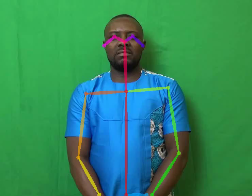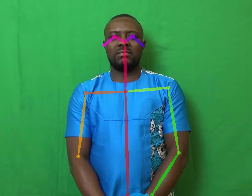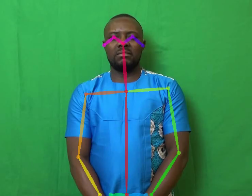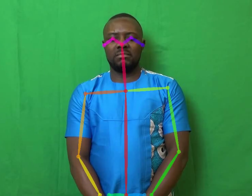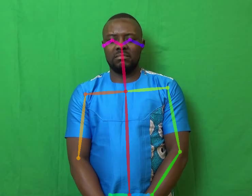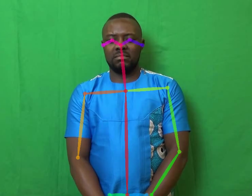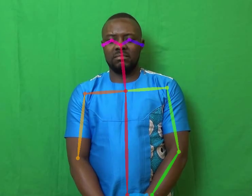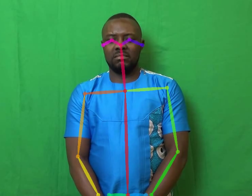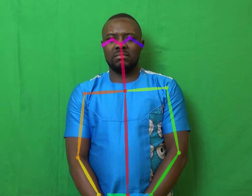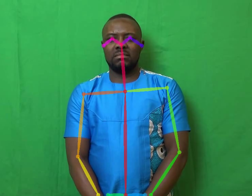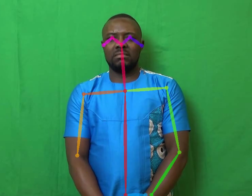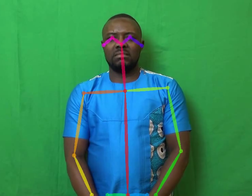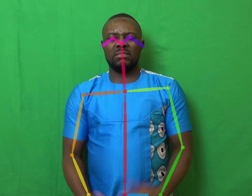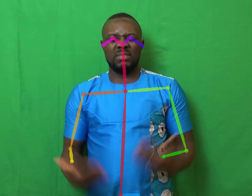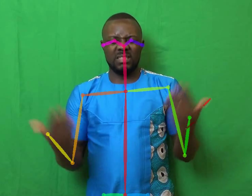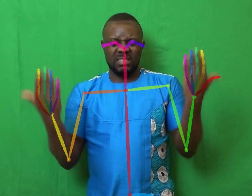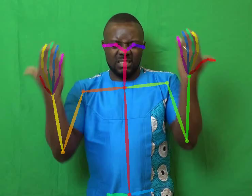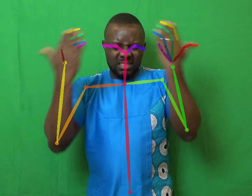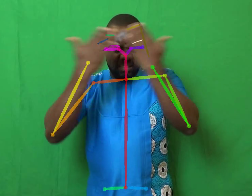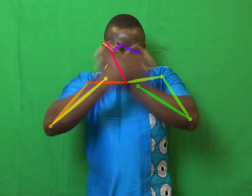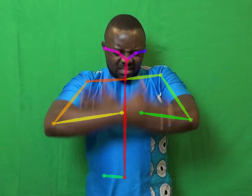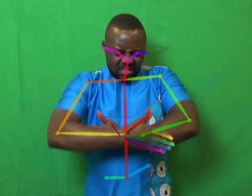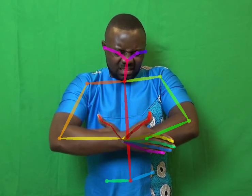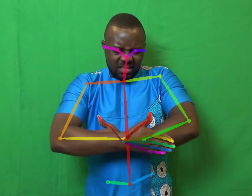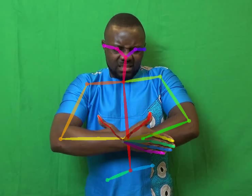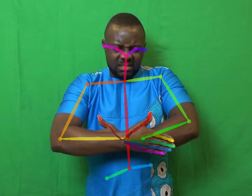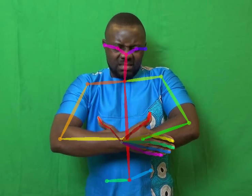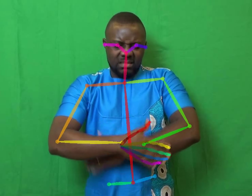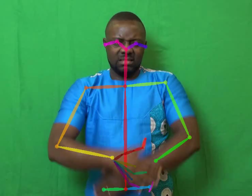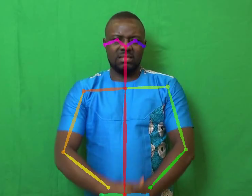dark